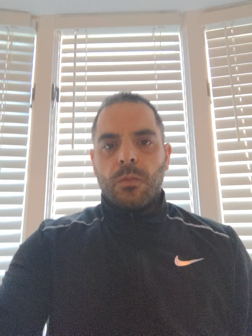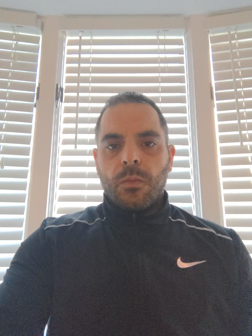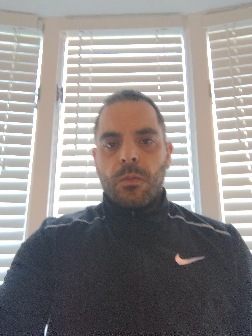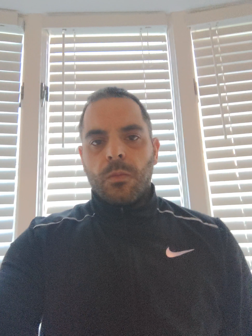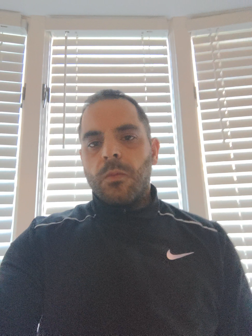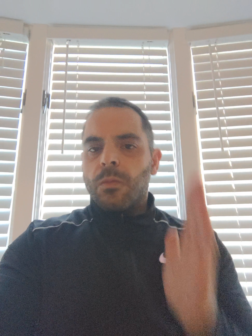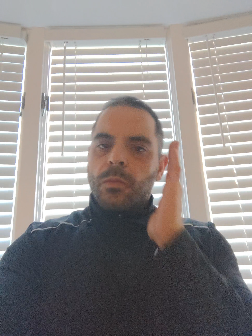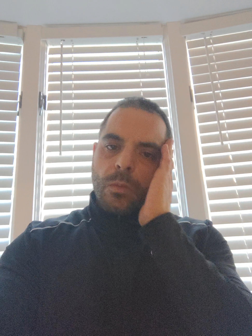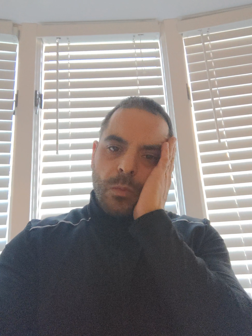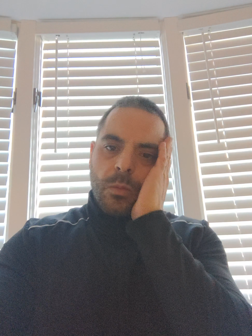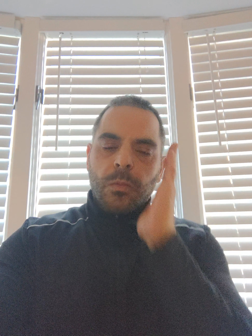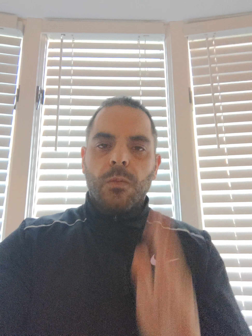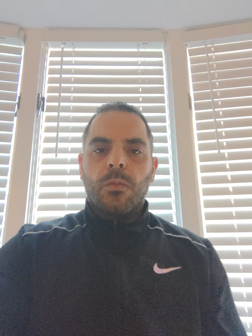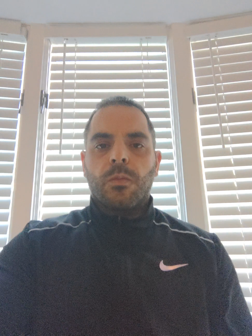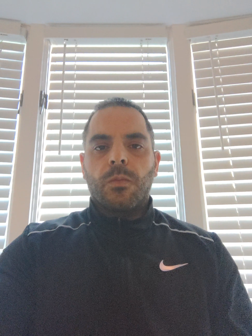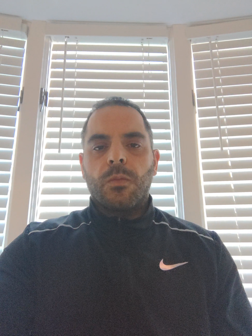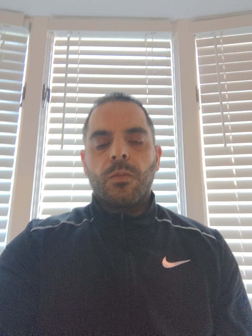bed